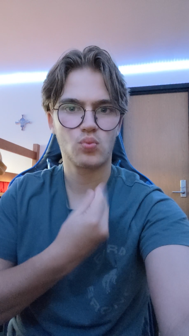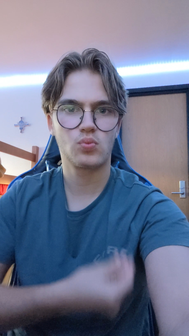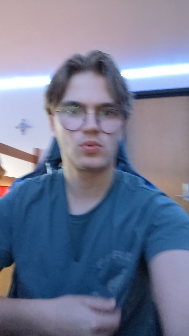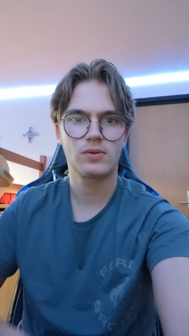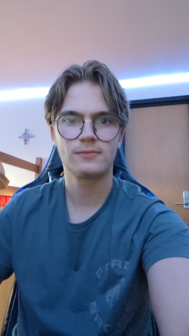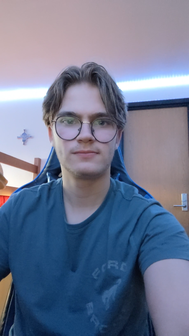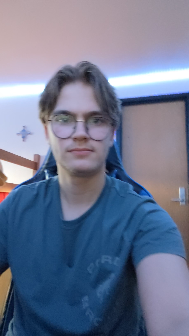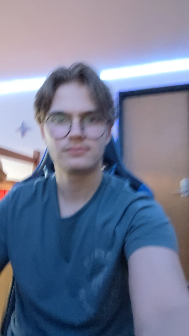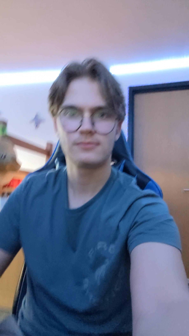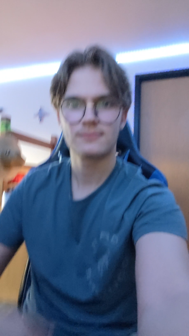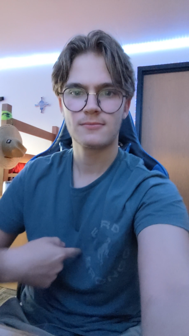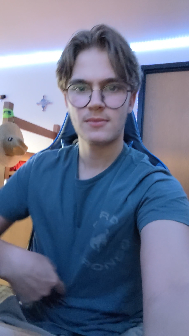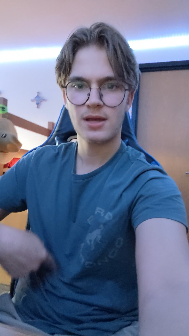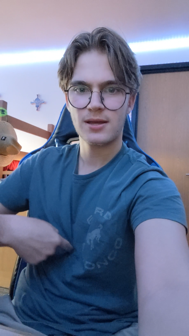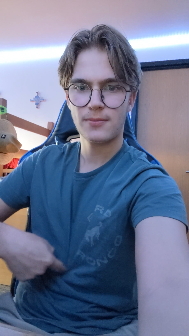belly button